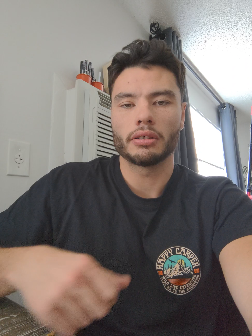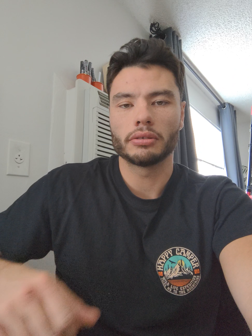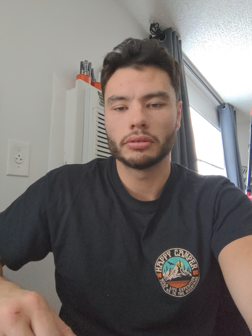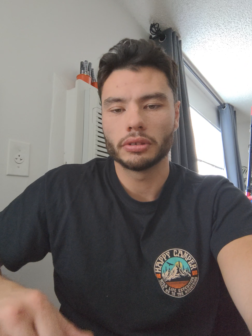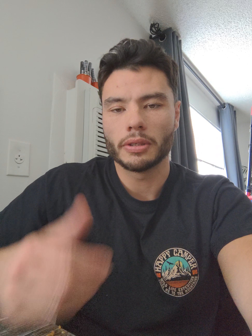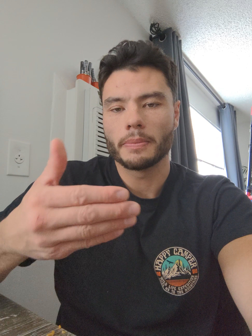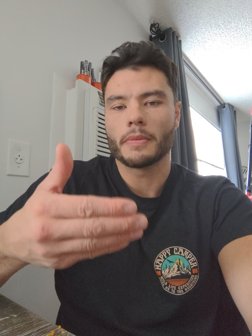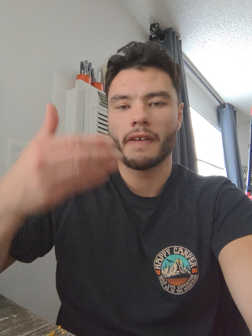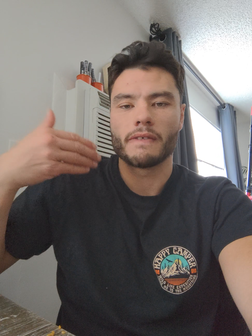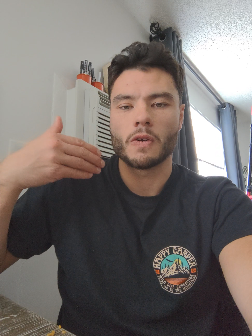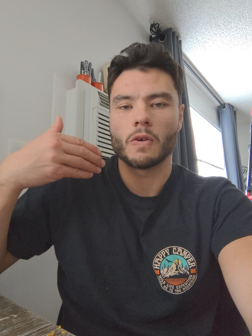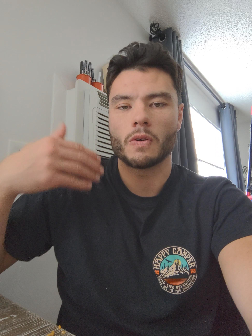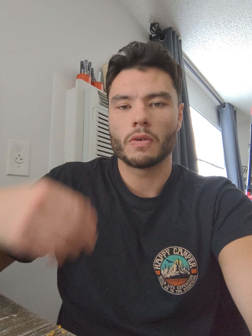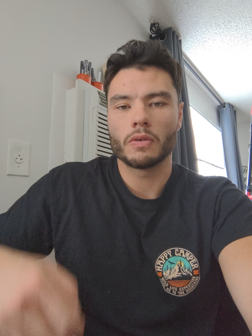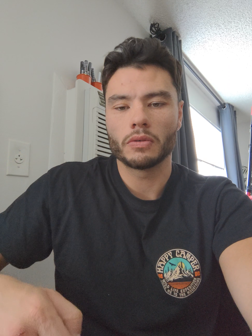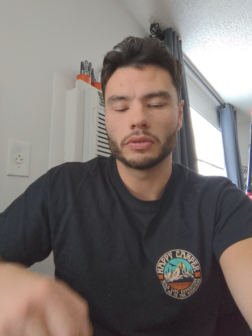before